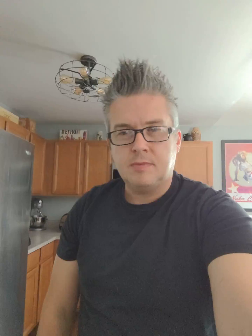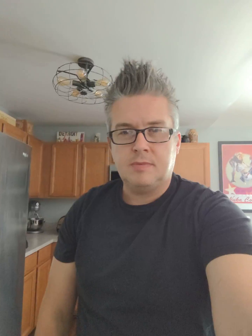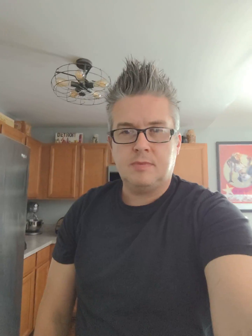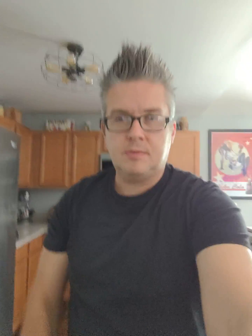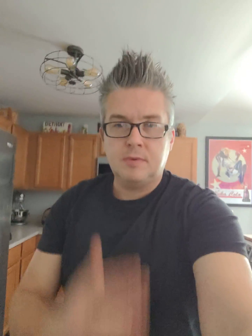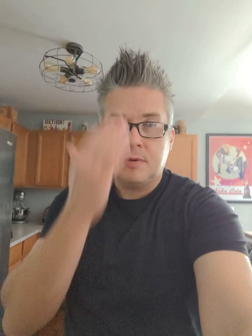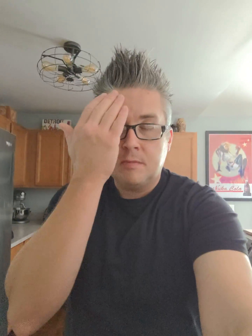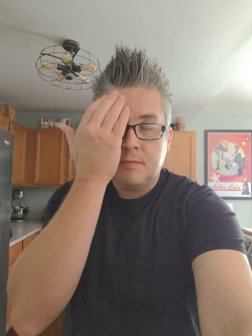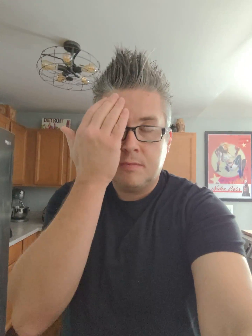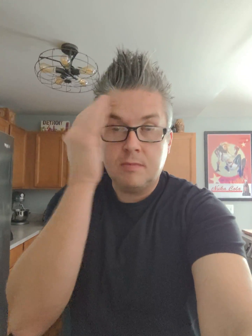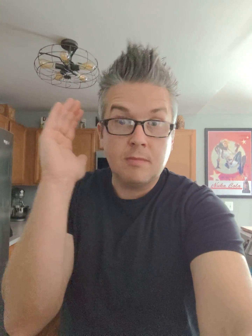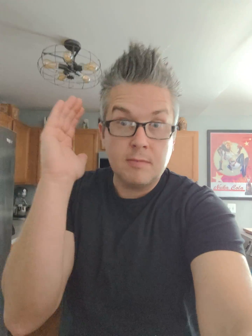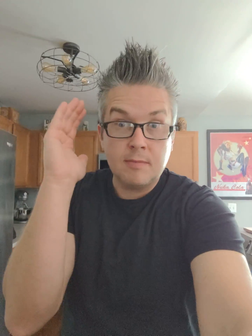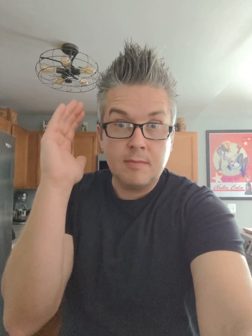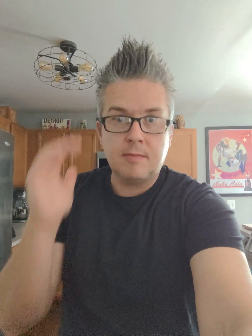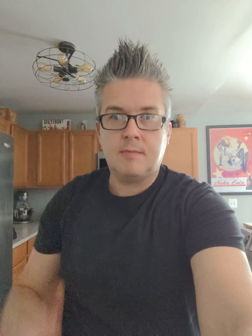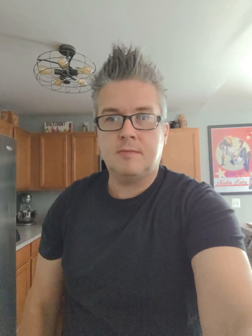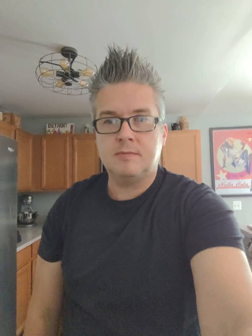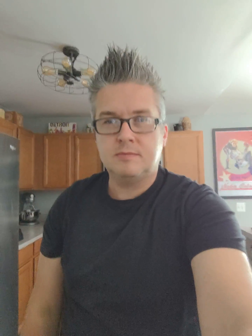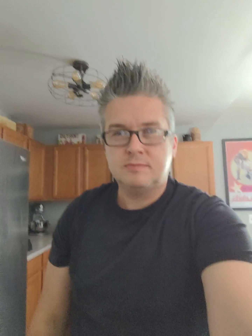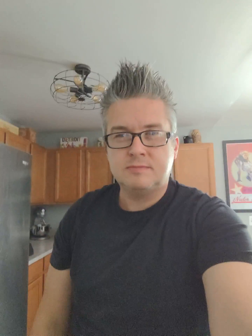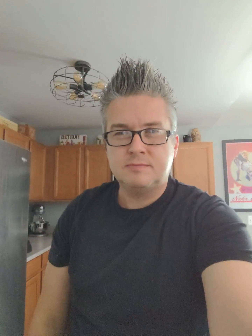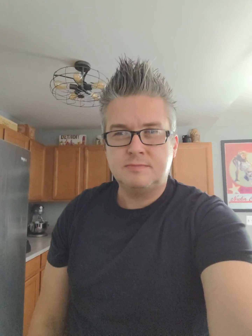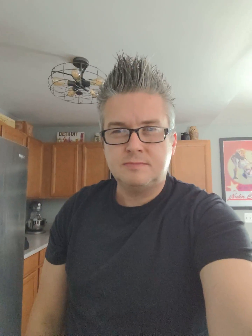peekaboo